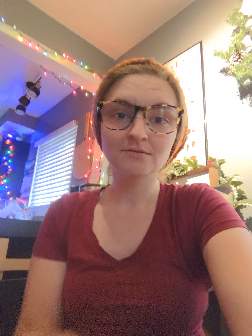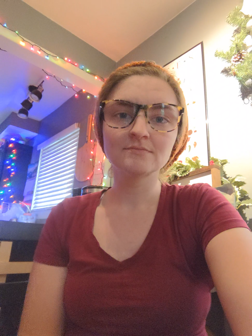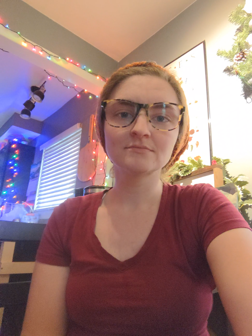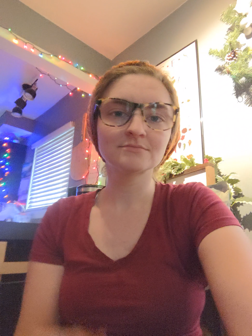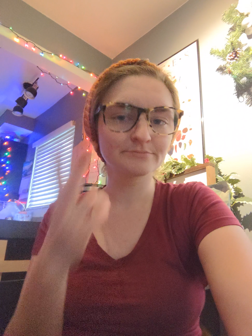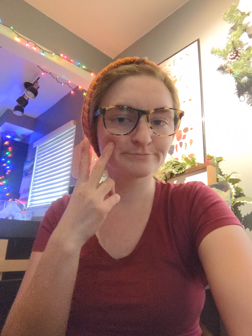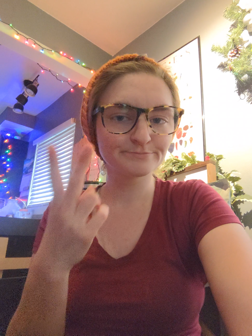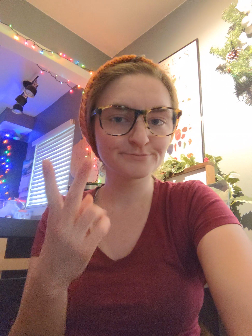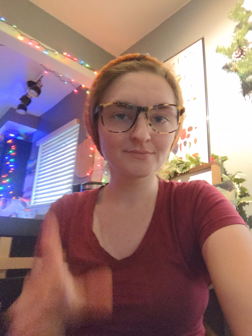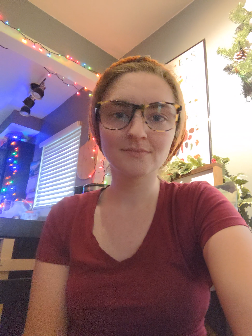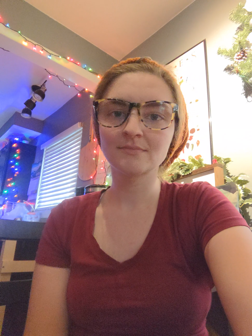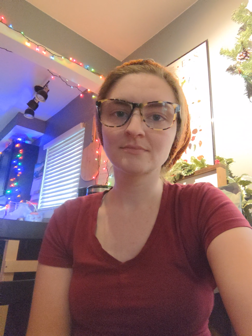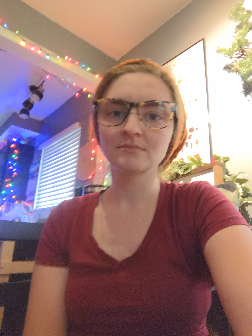see